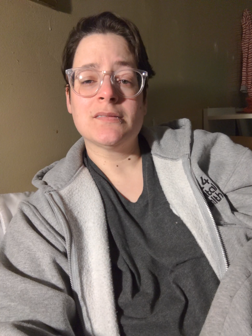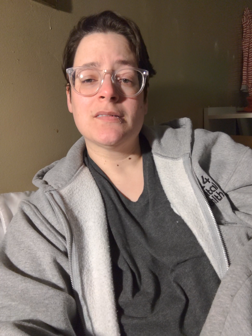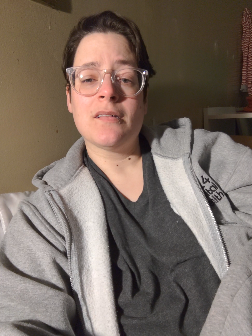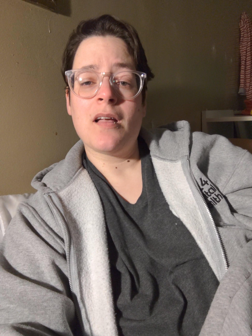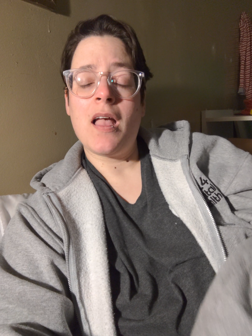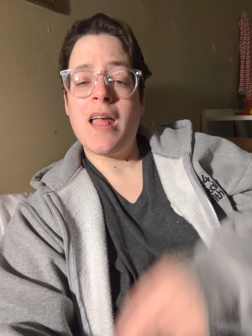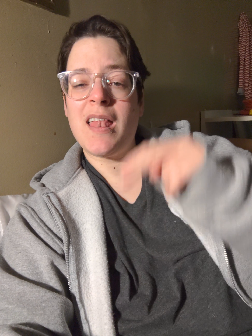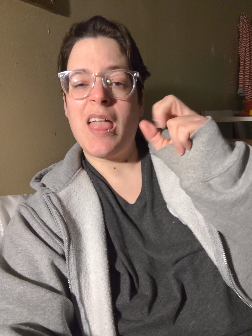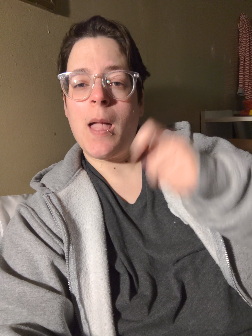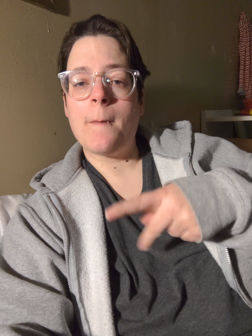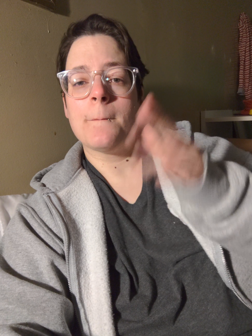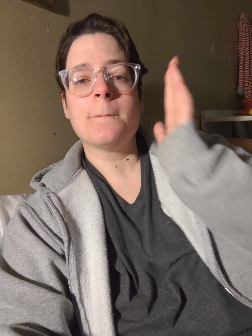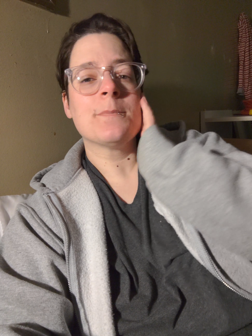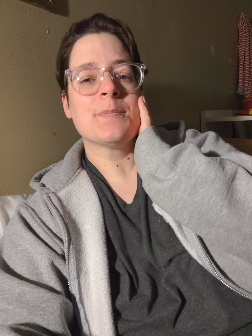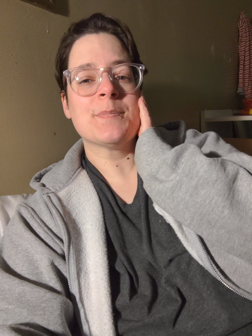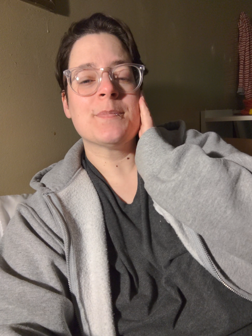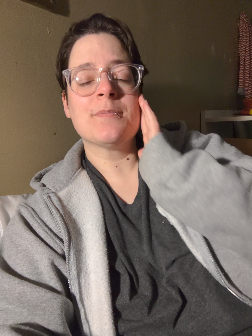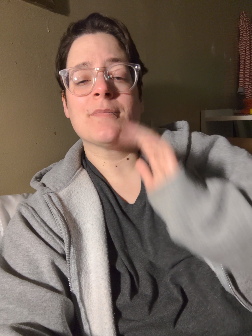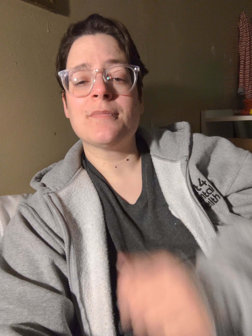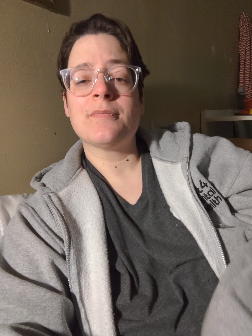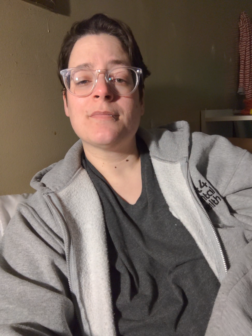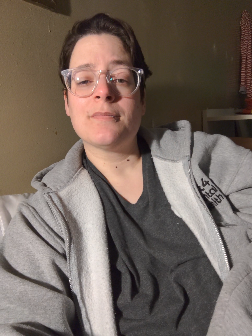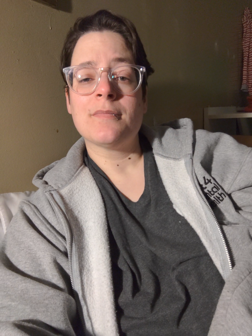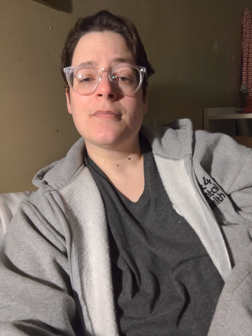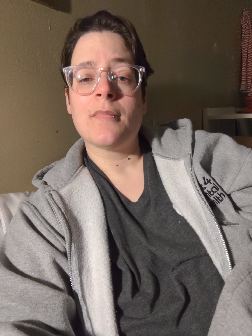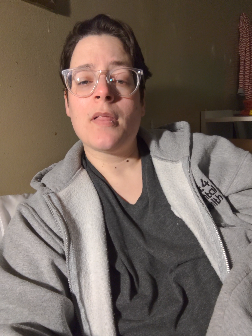nap